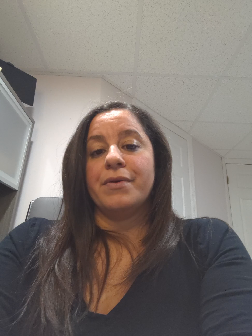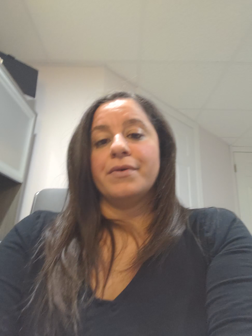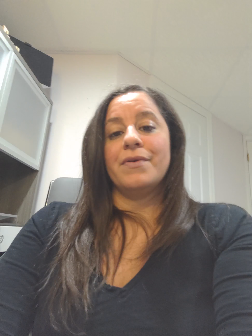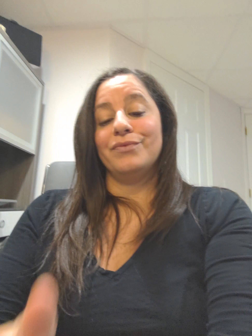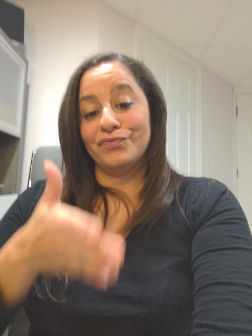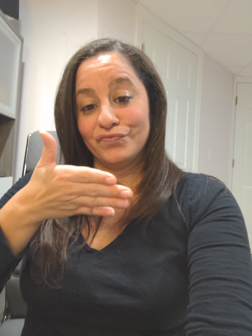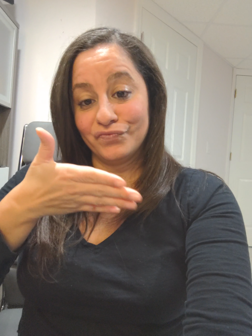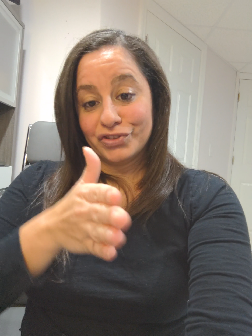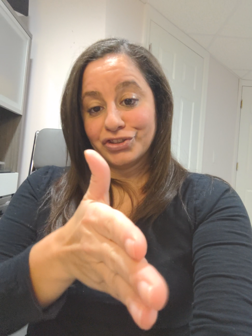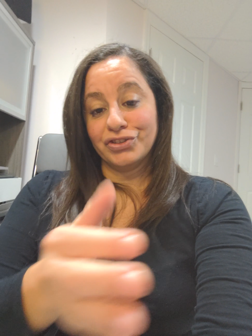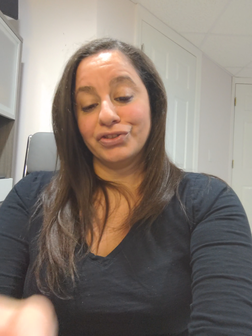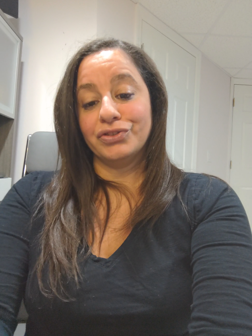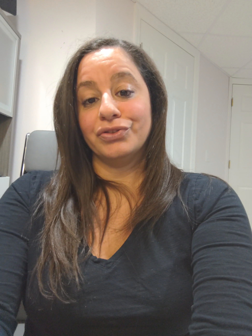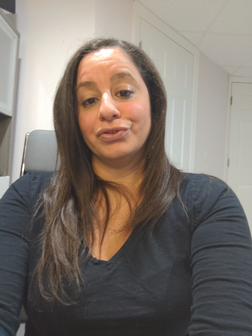fish